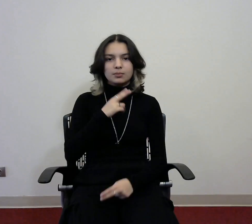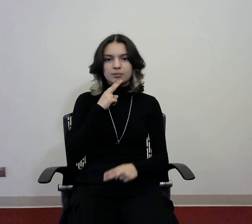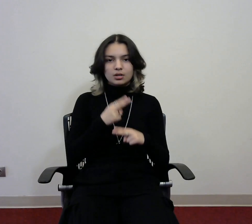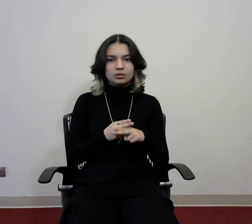bacı